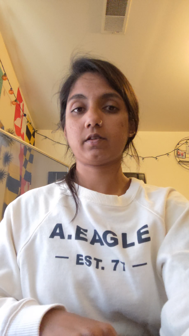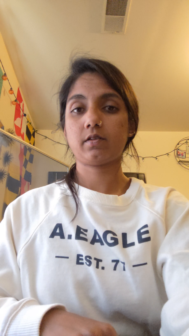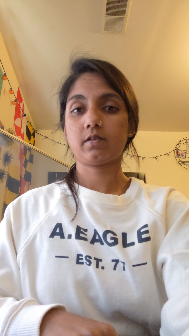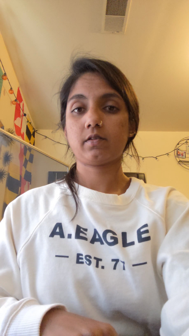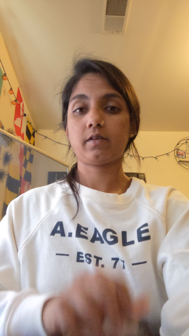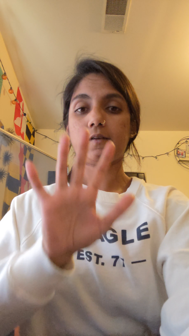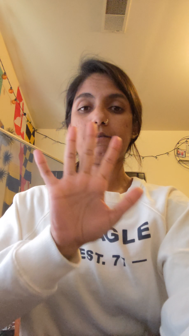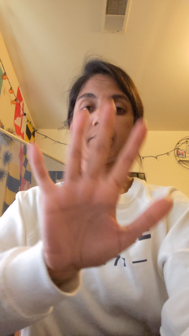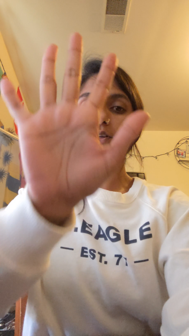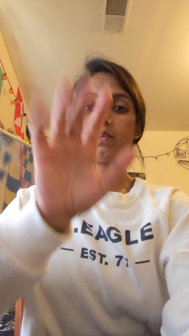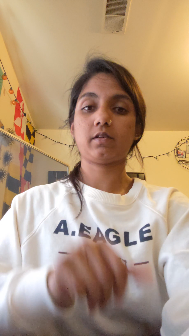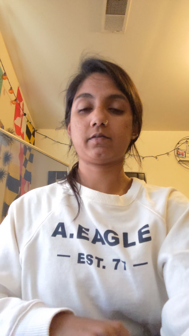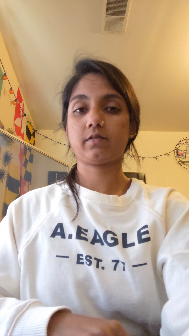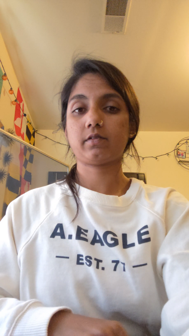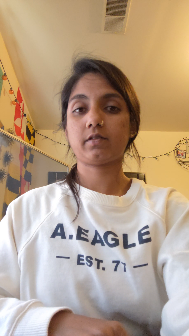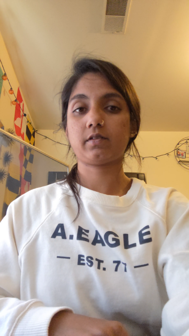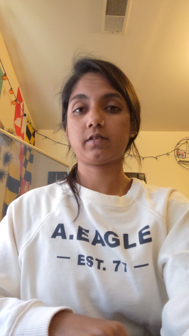give me five